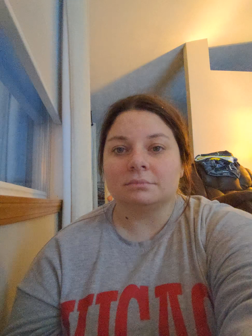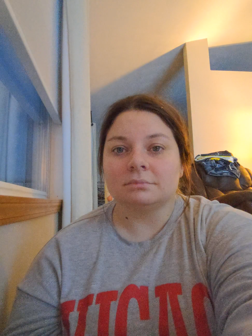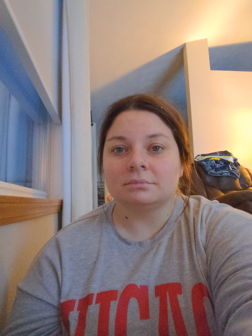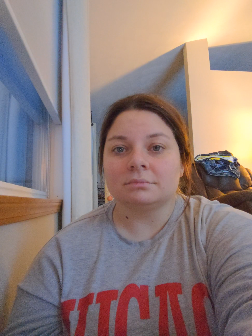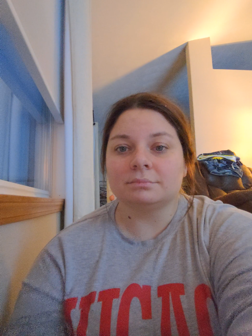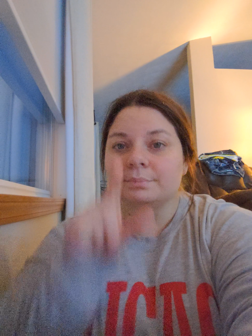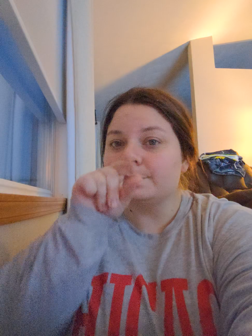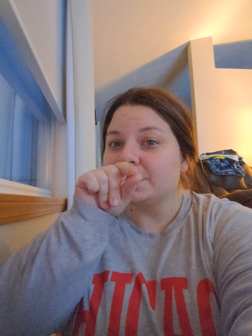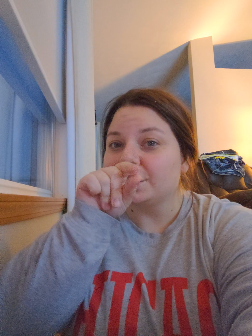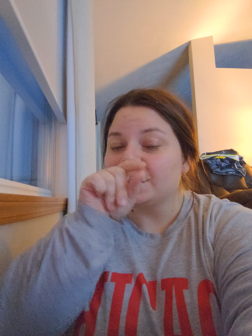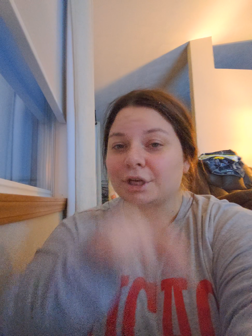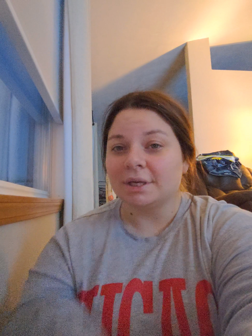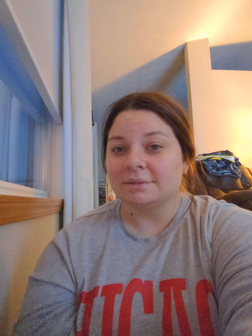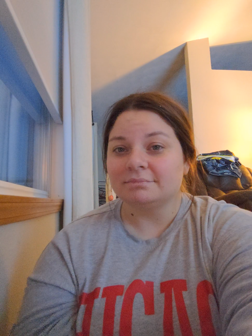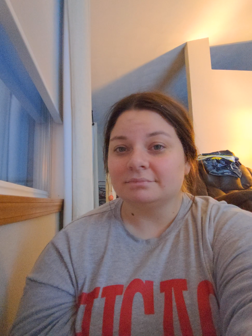bird